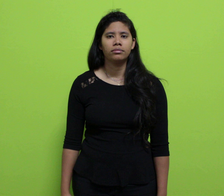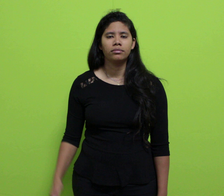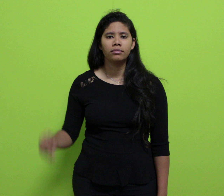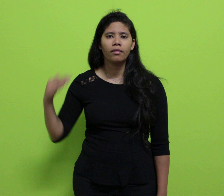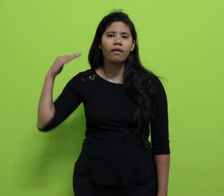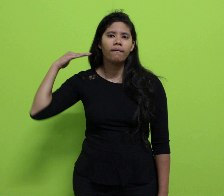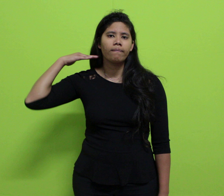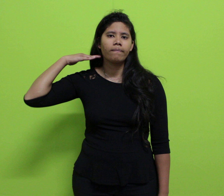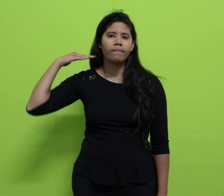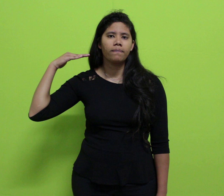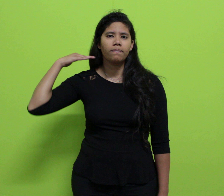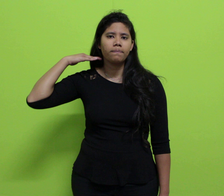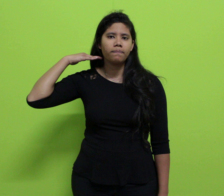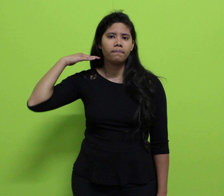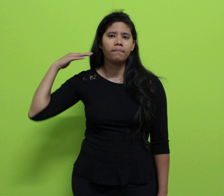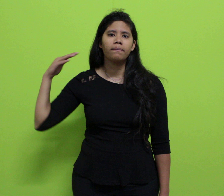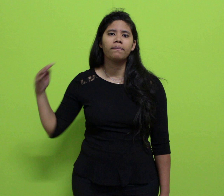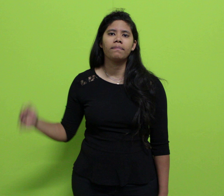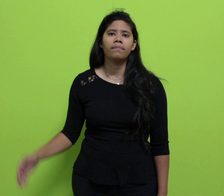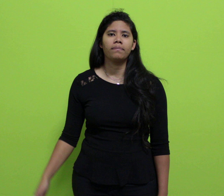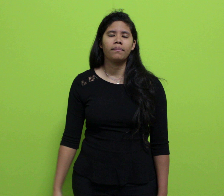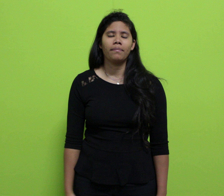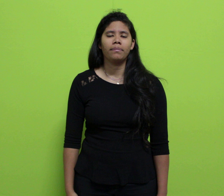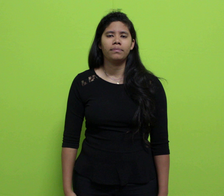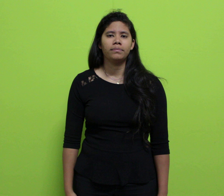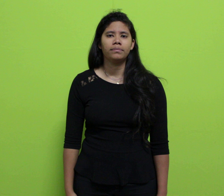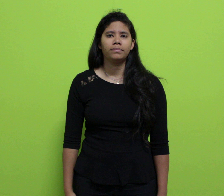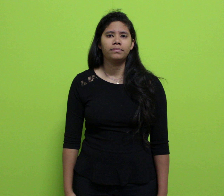banco